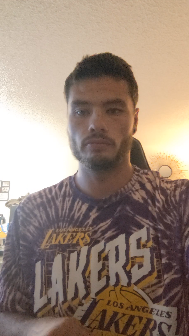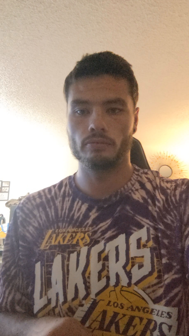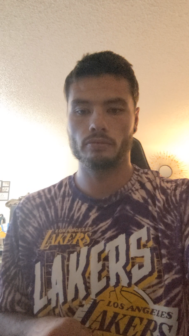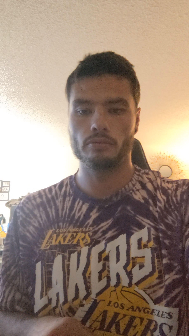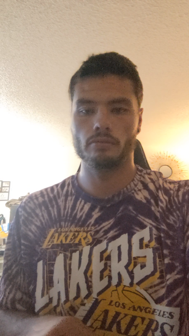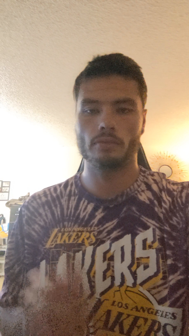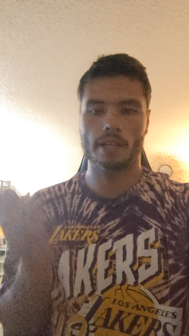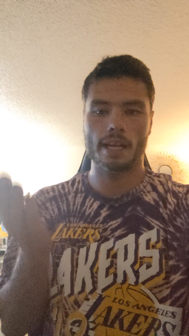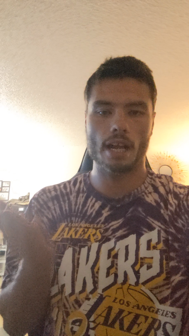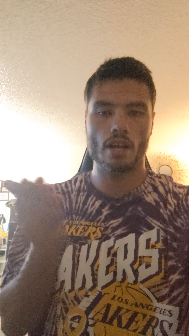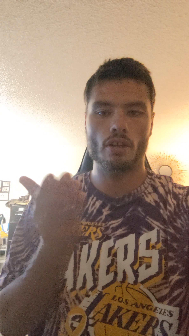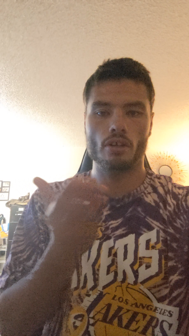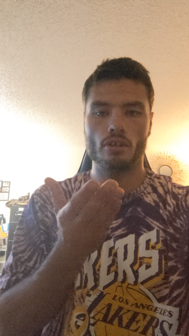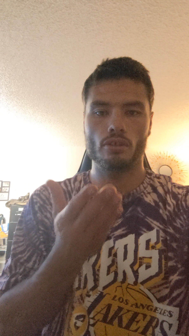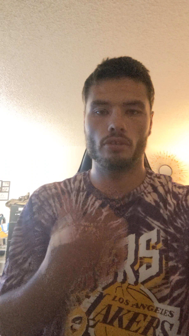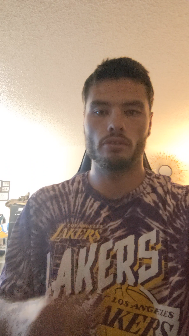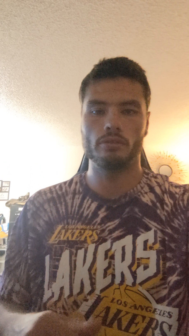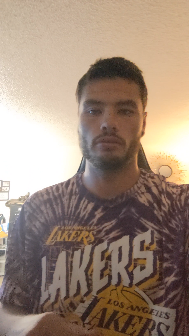carry